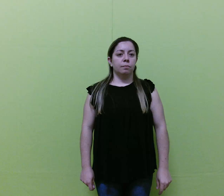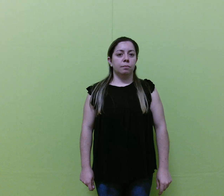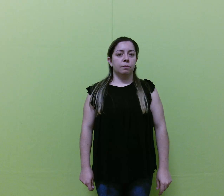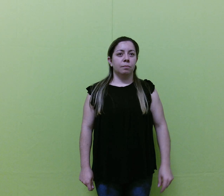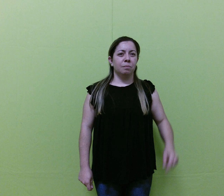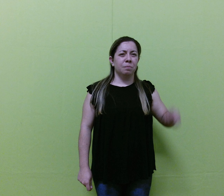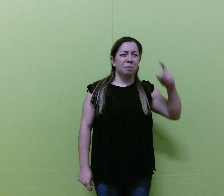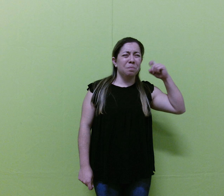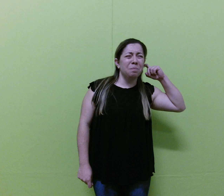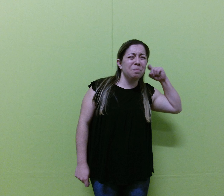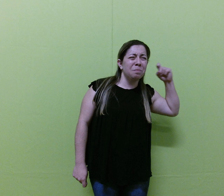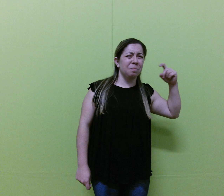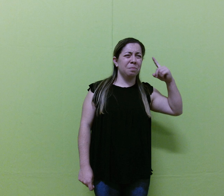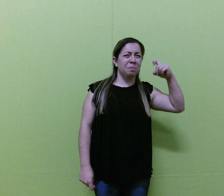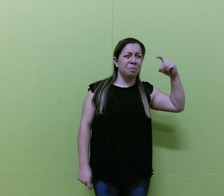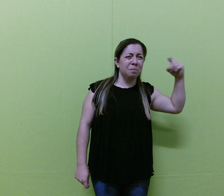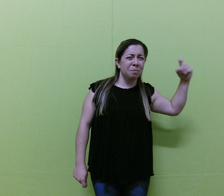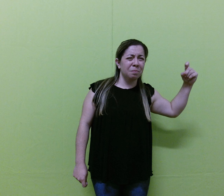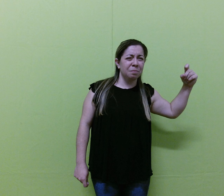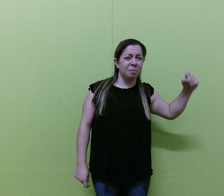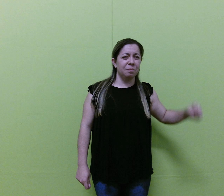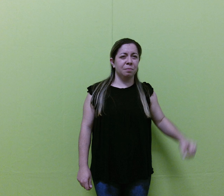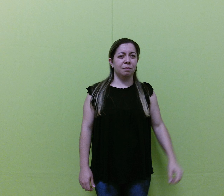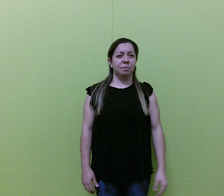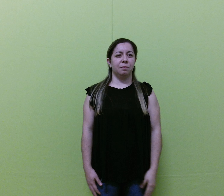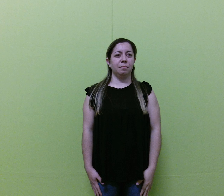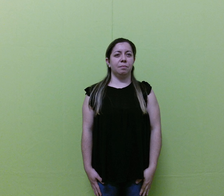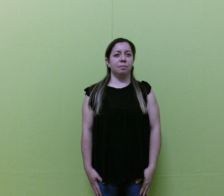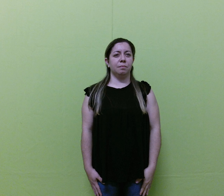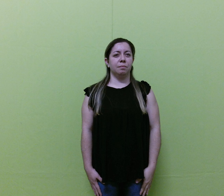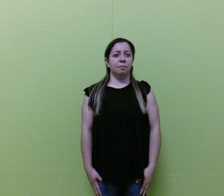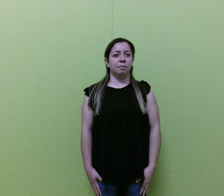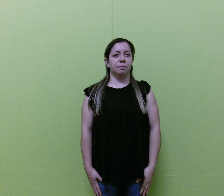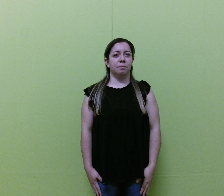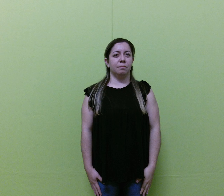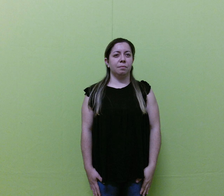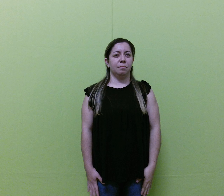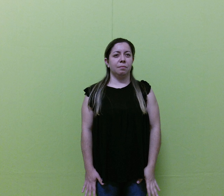barulho